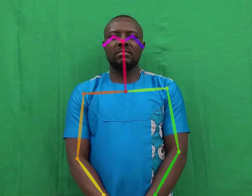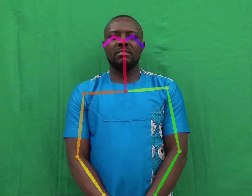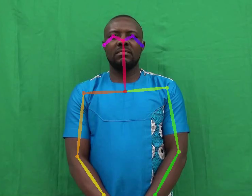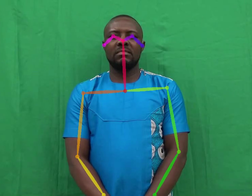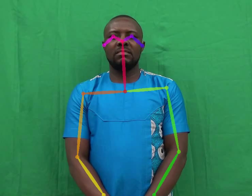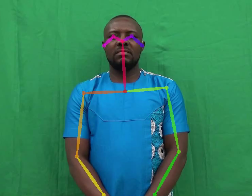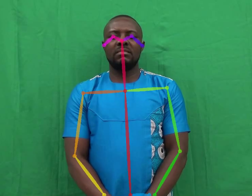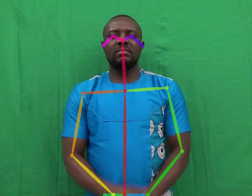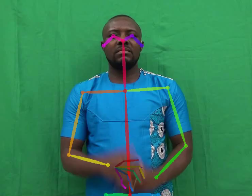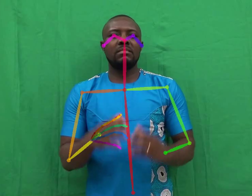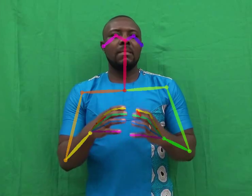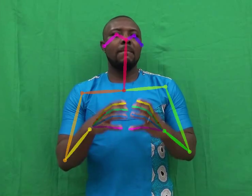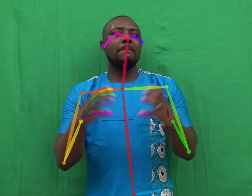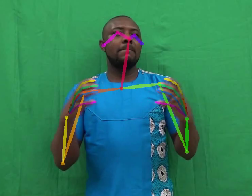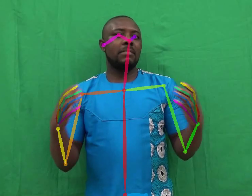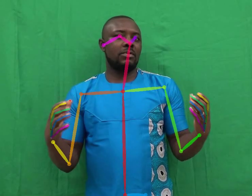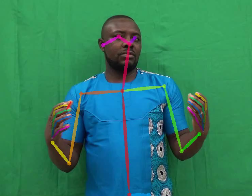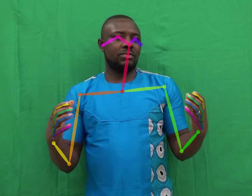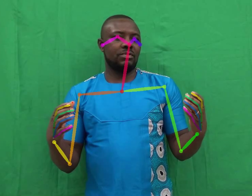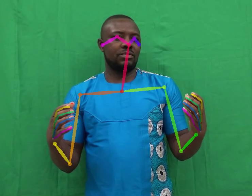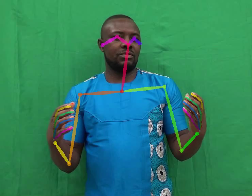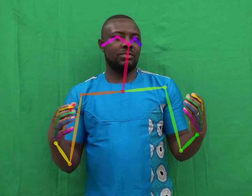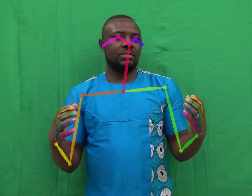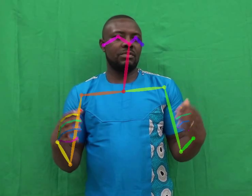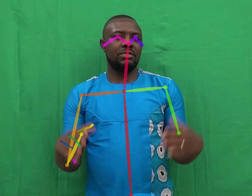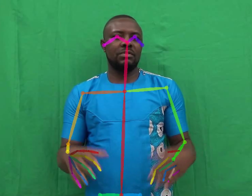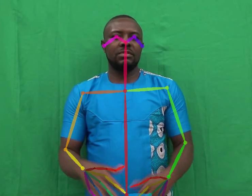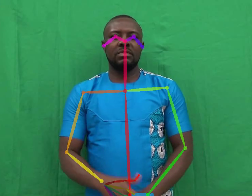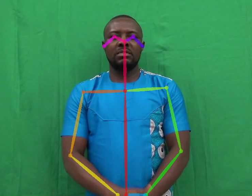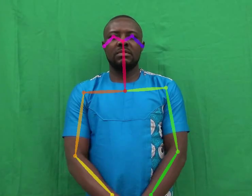much